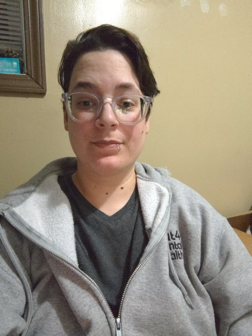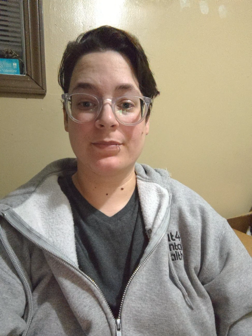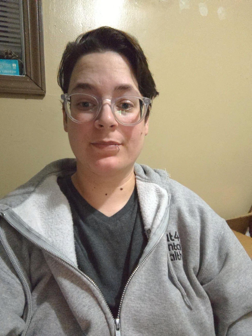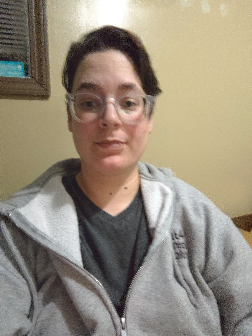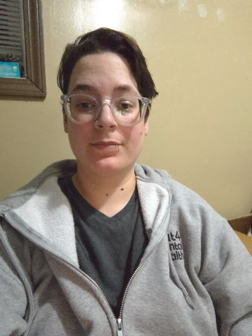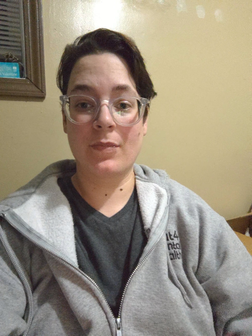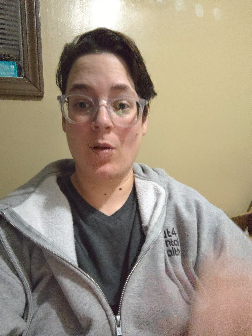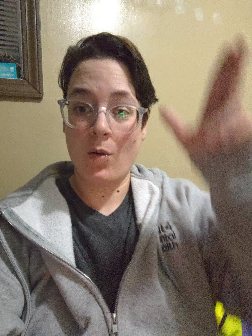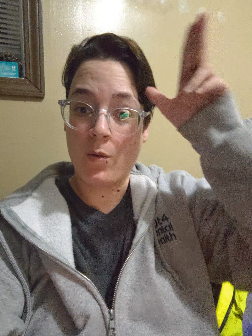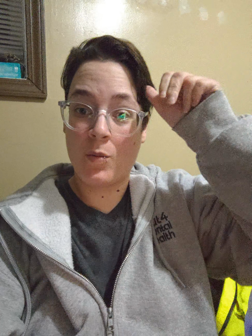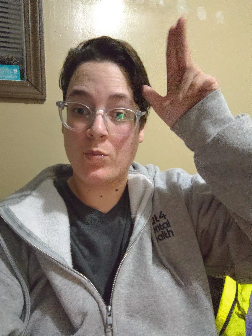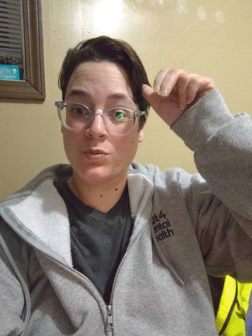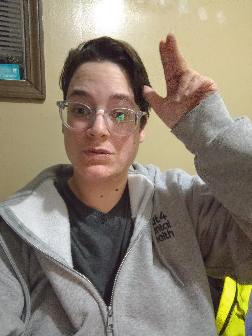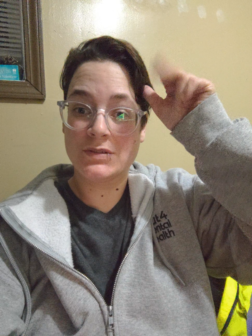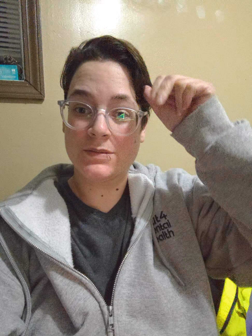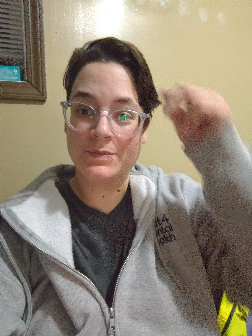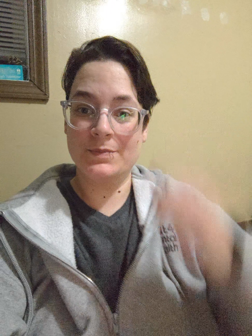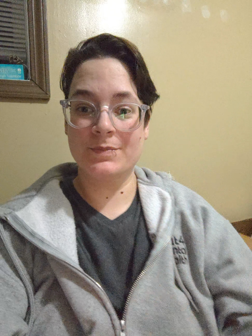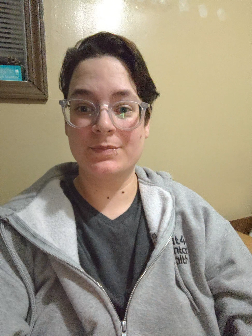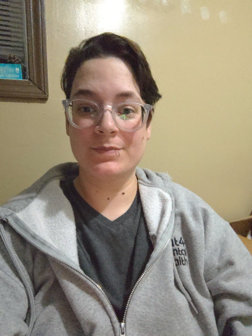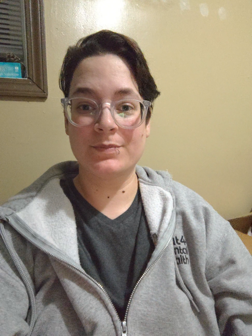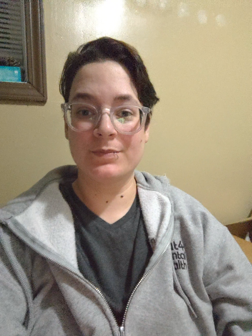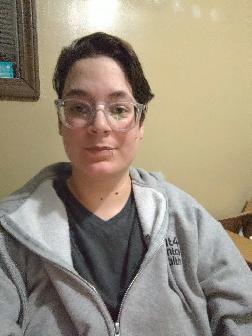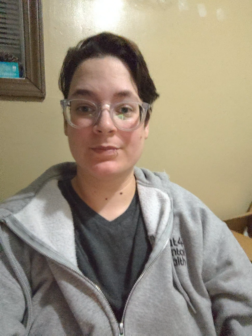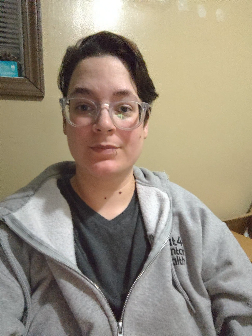horse